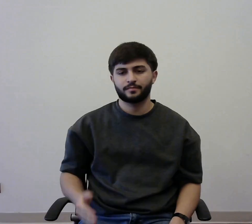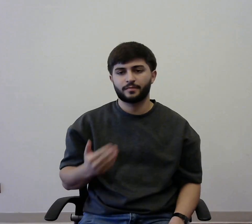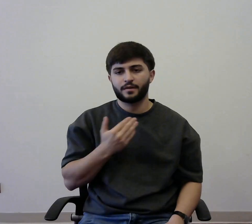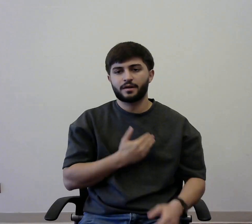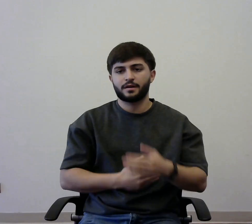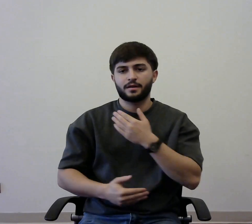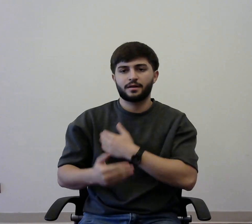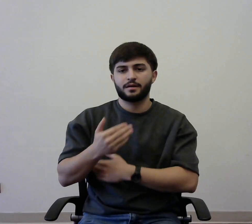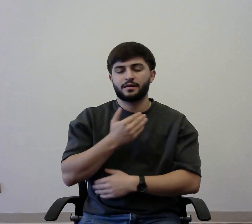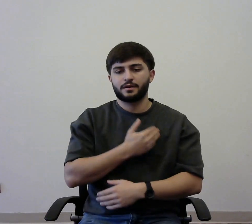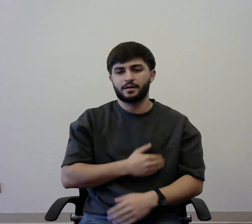əlil